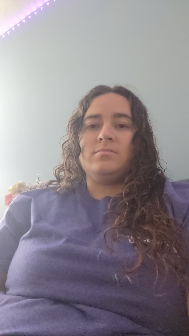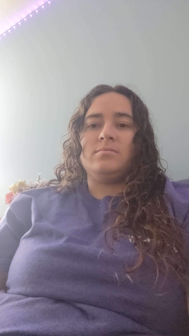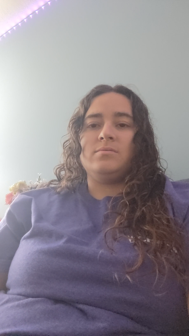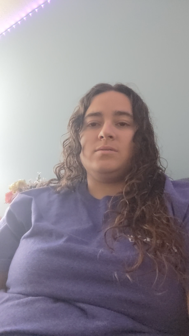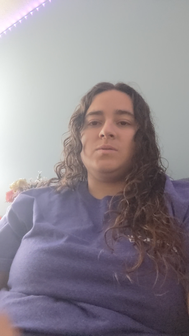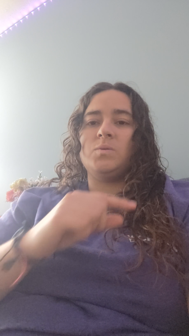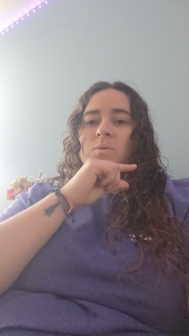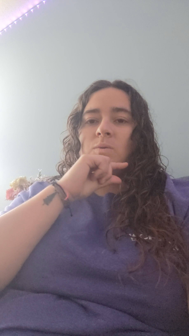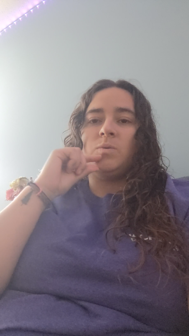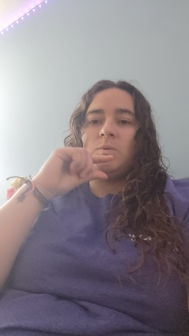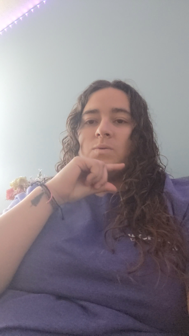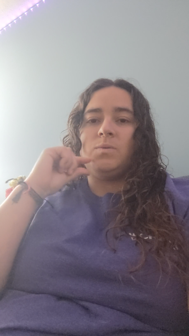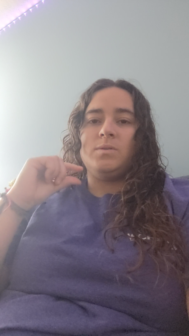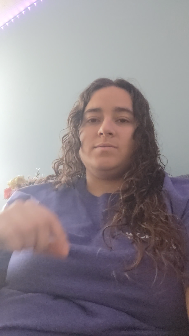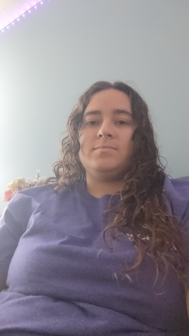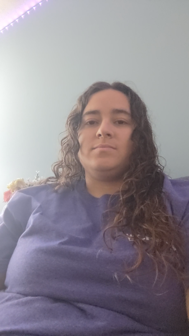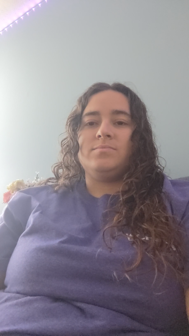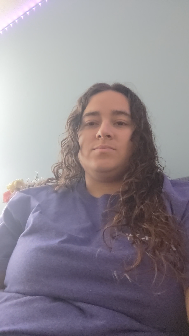glue